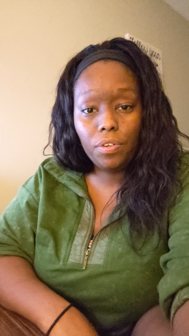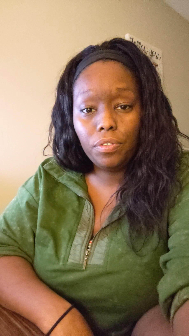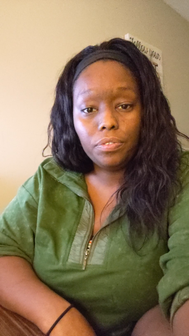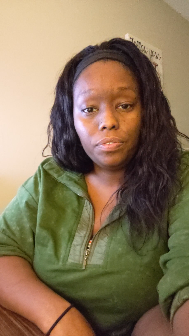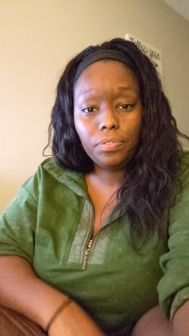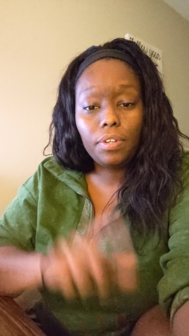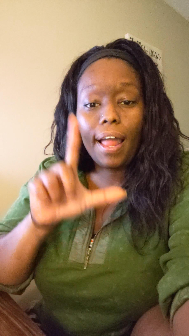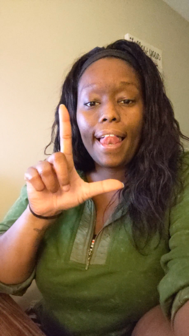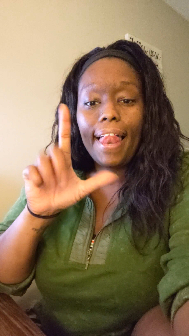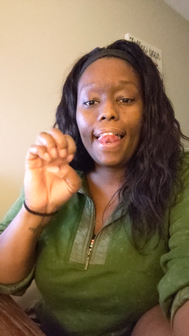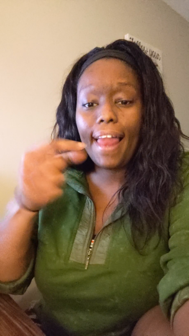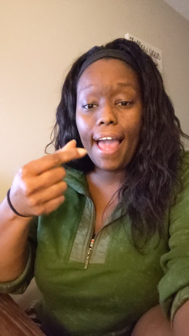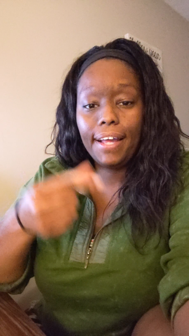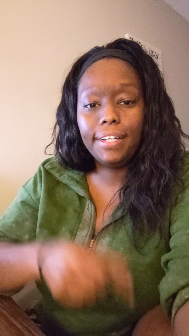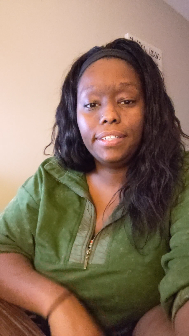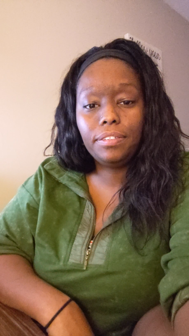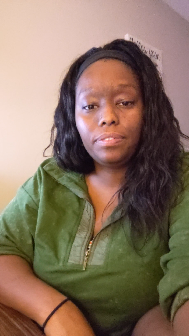leg